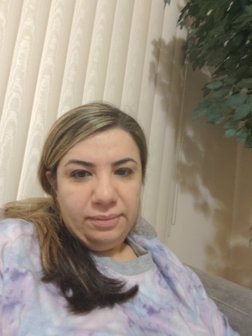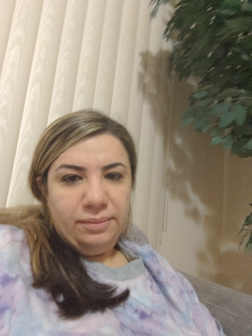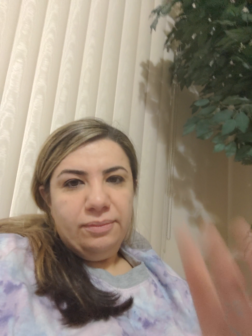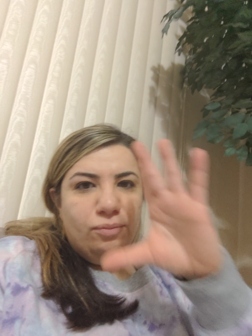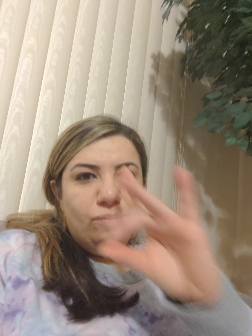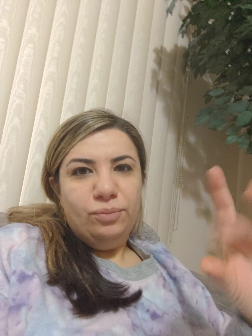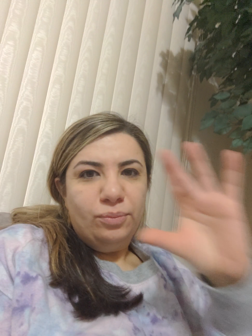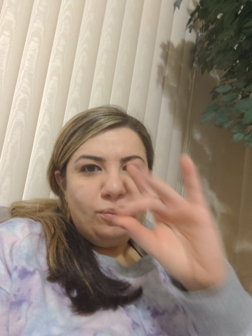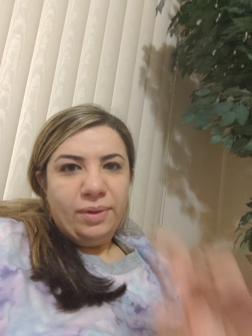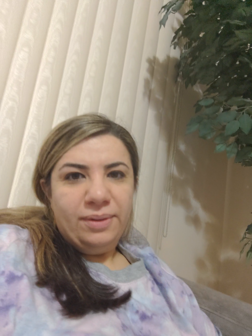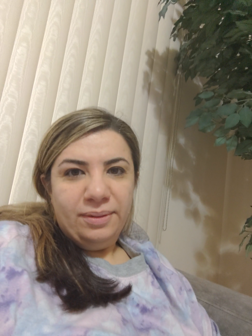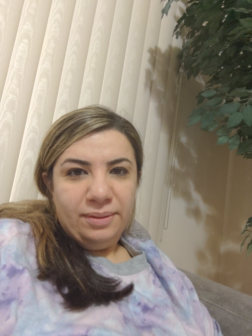story